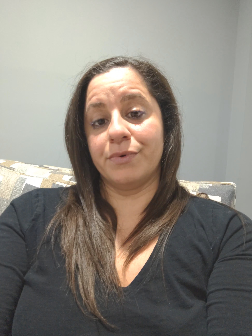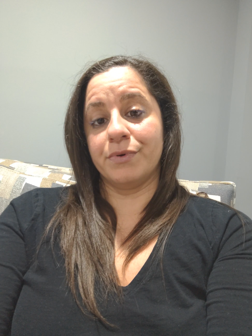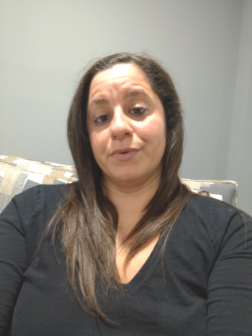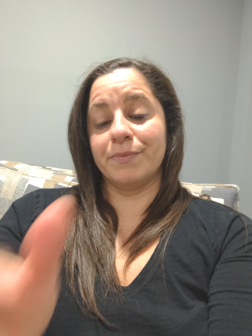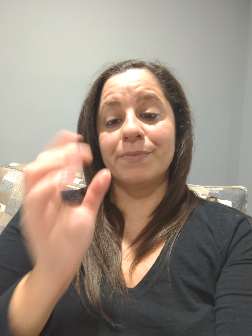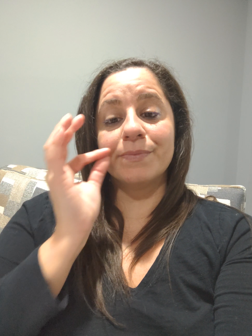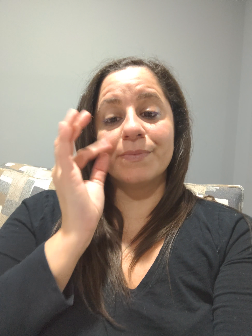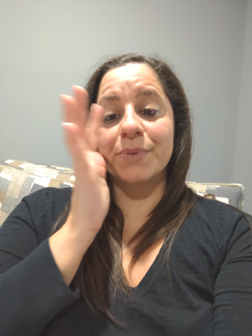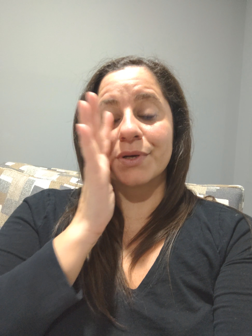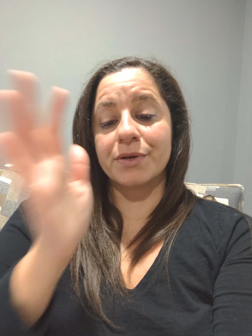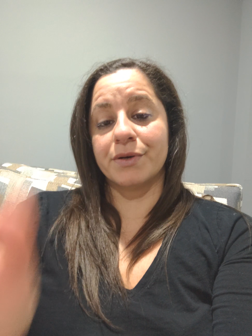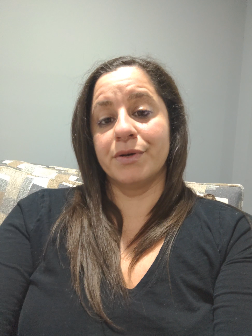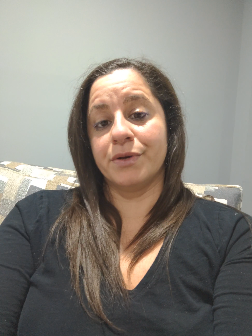bee